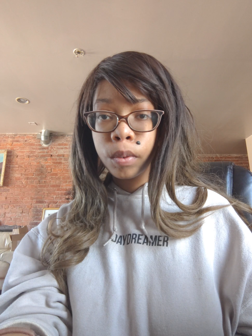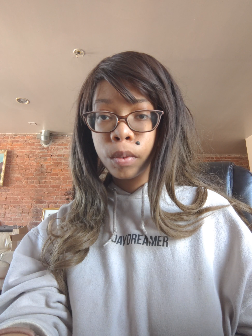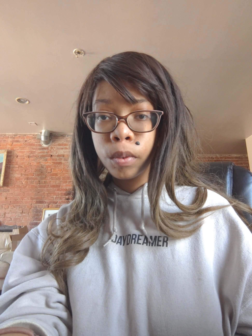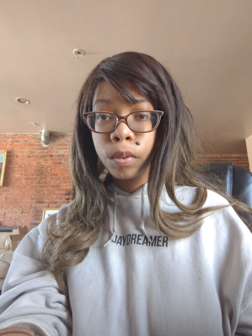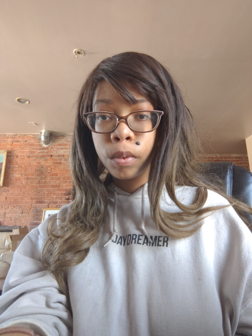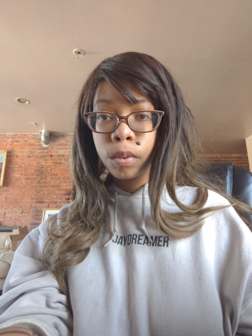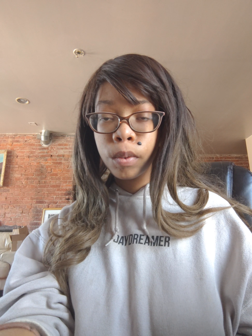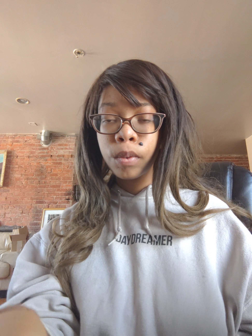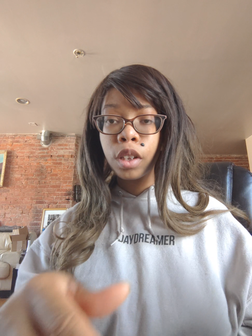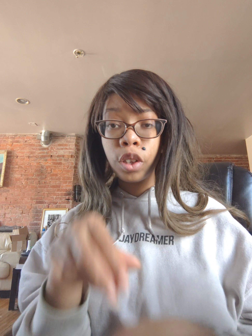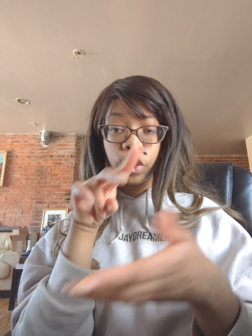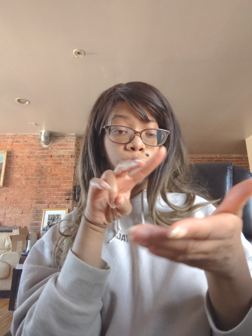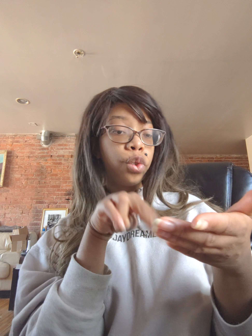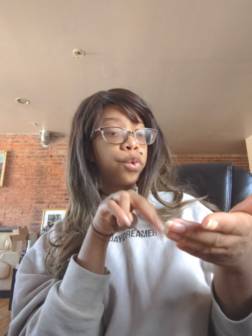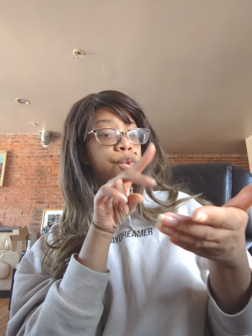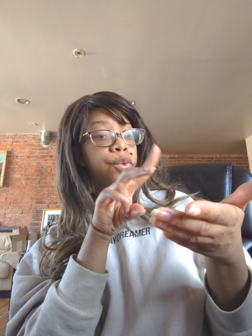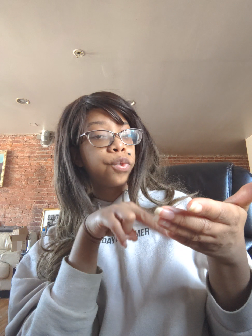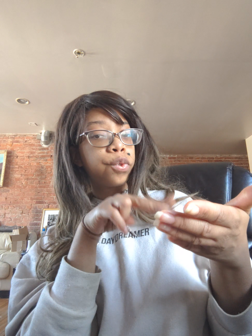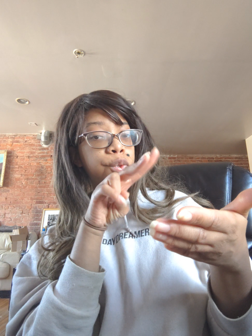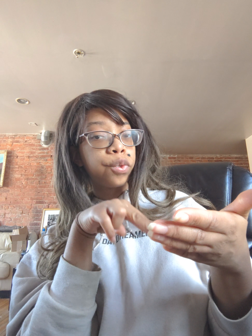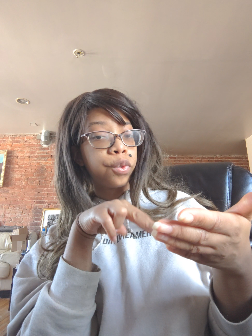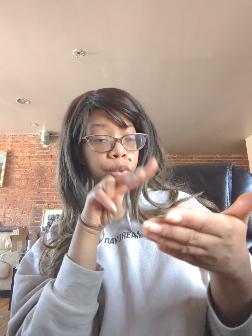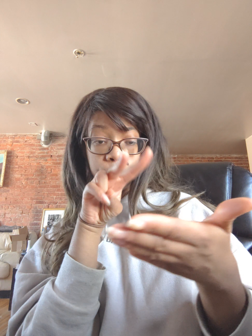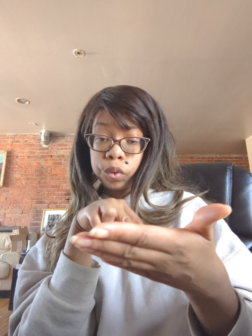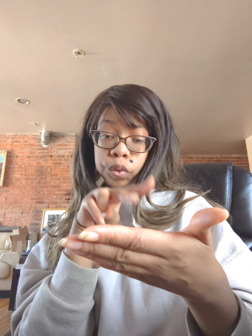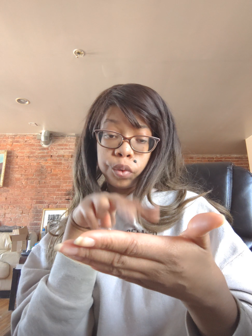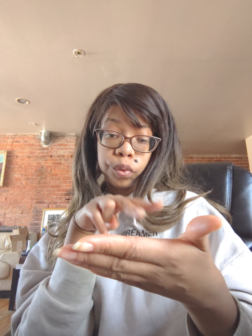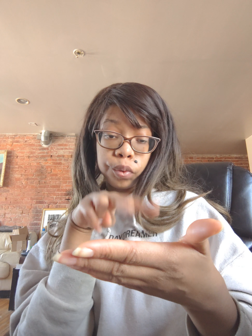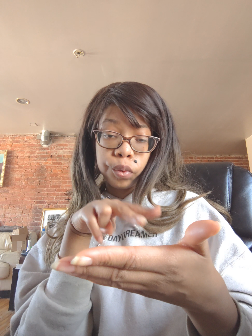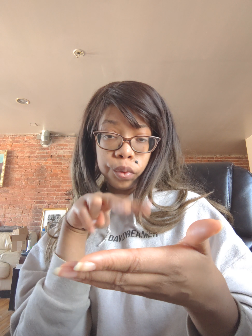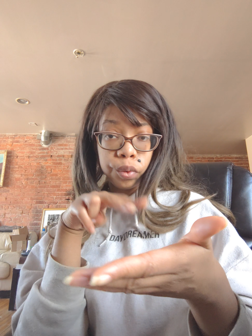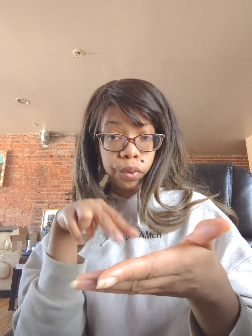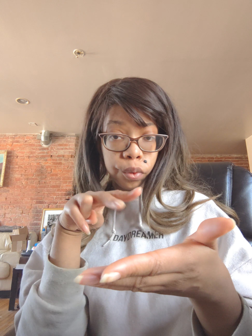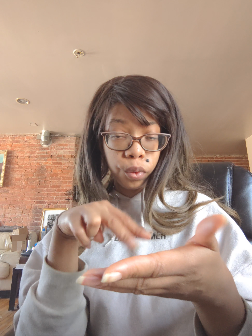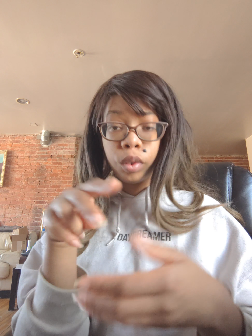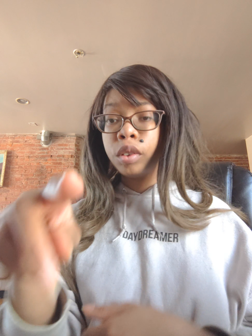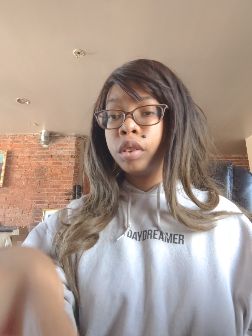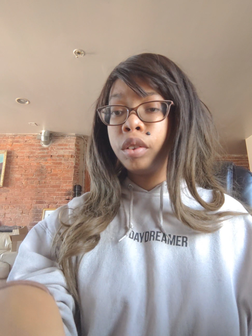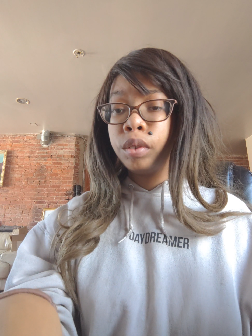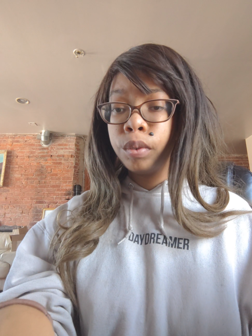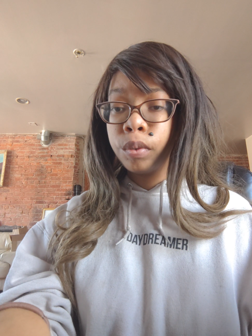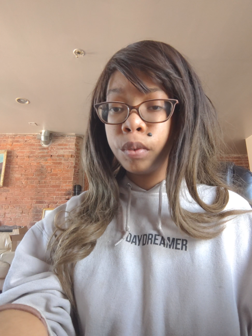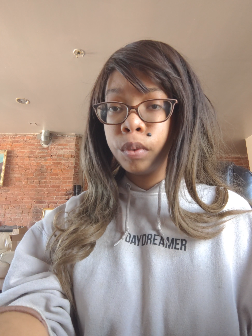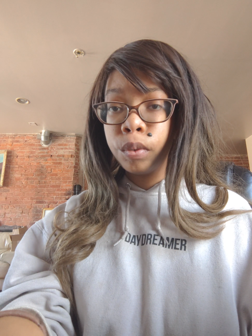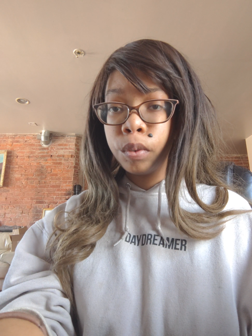read